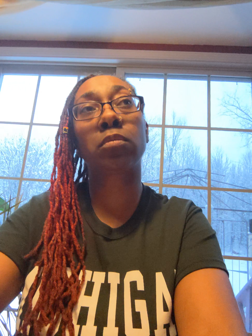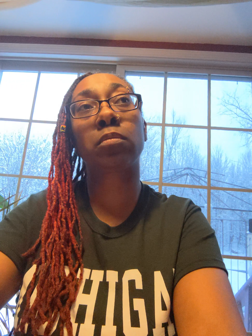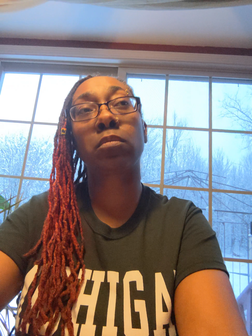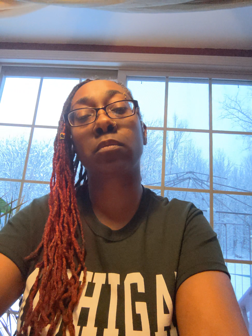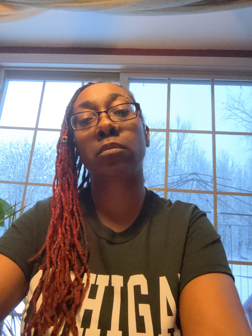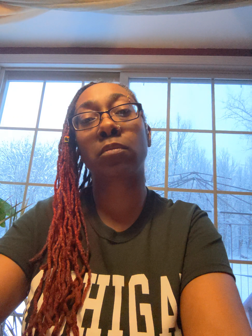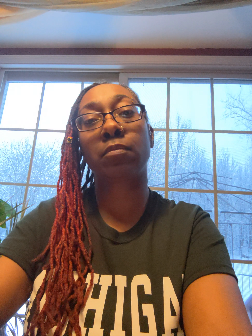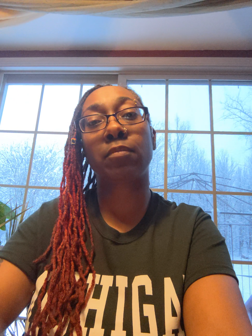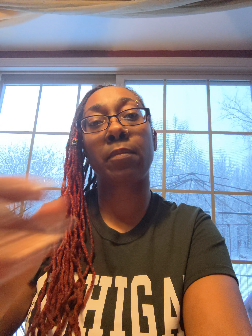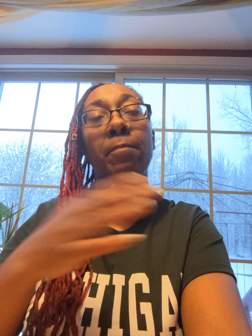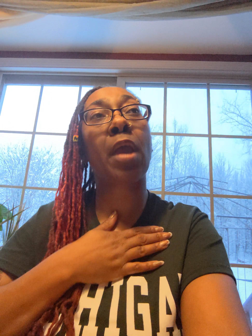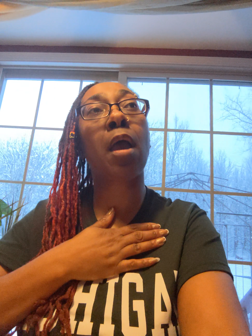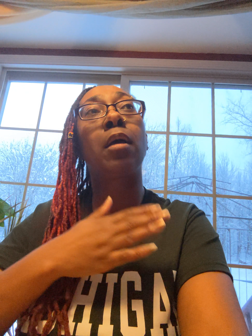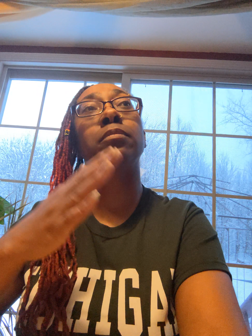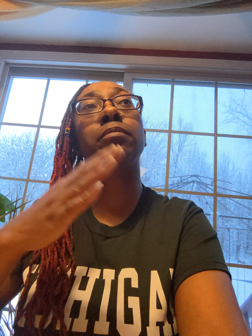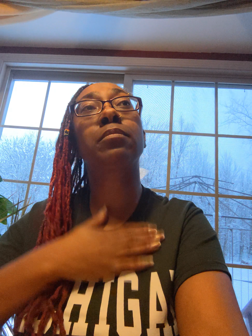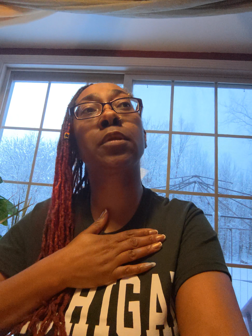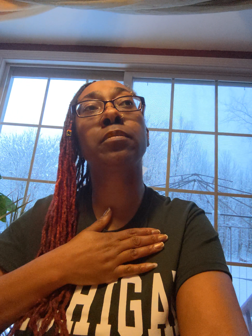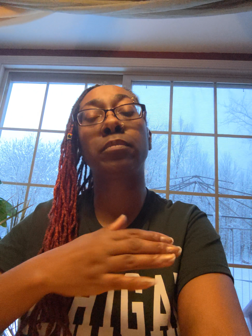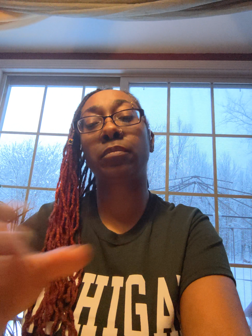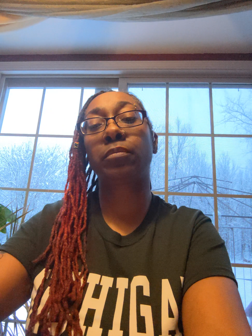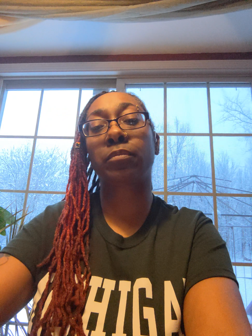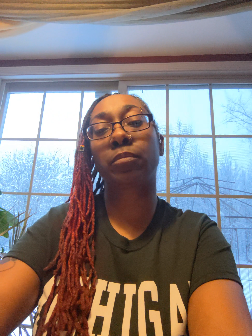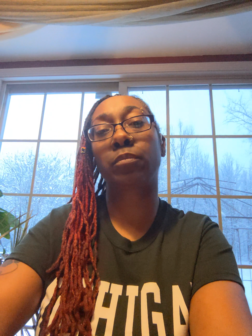my